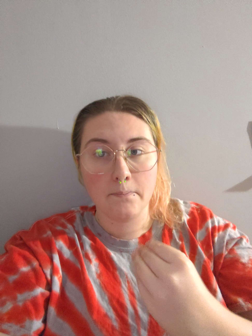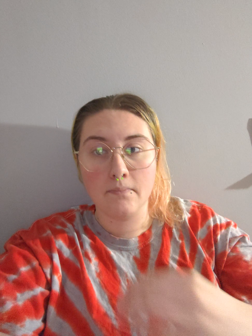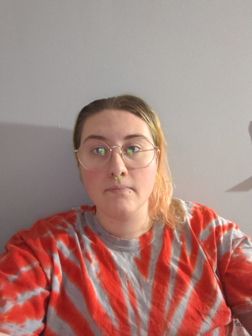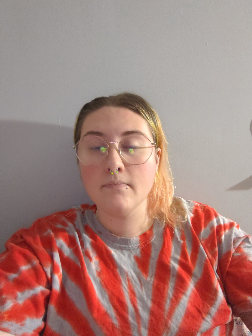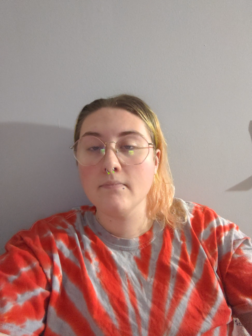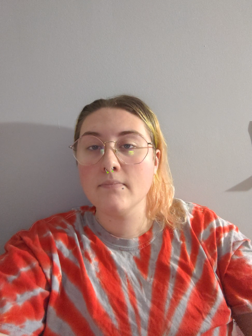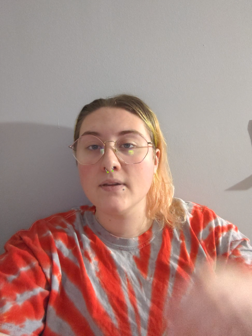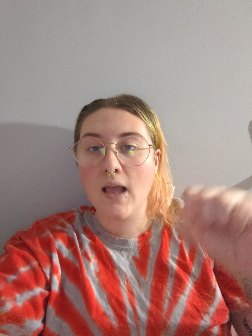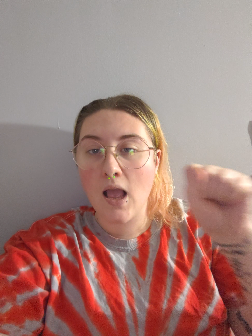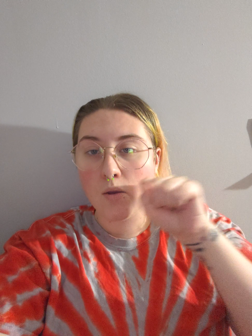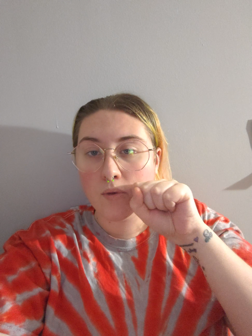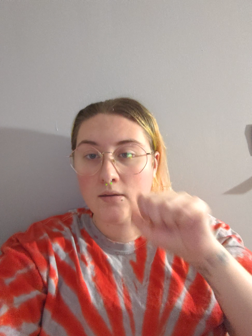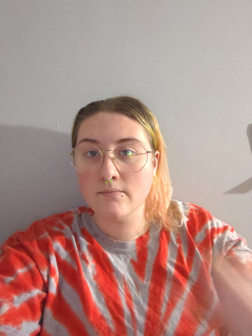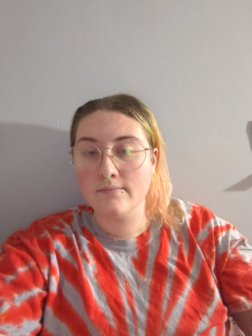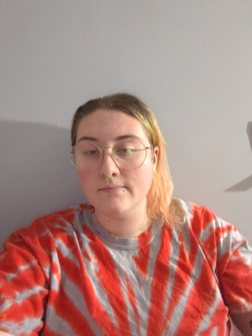carrot